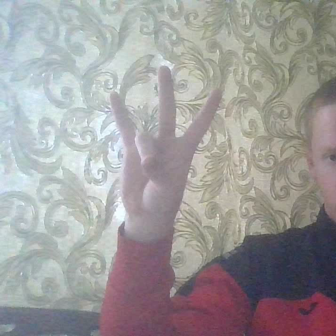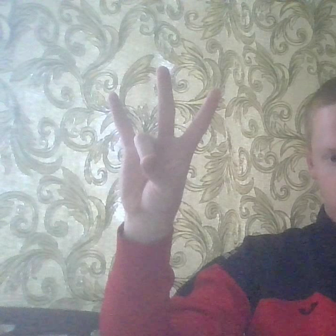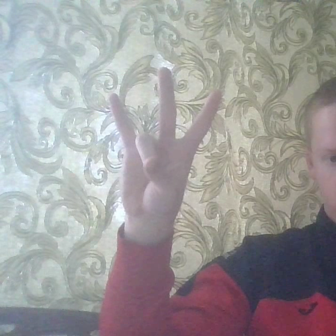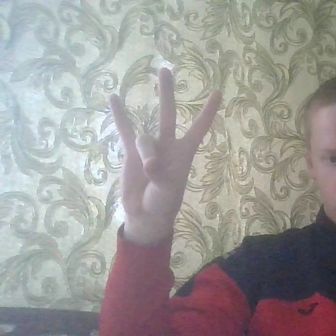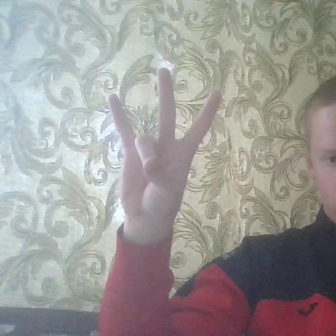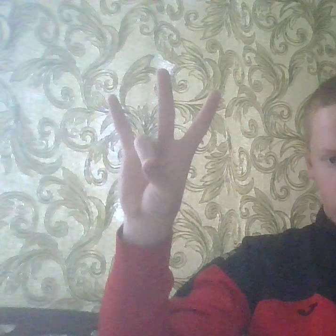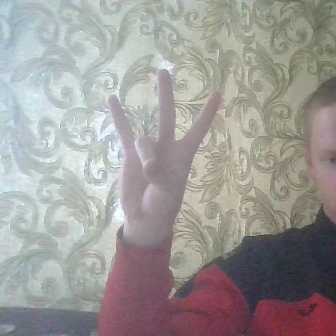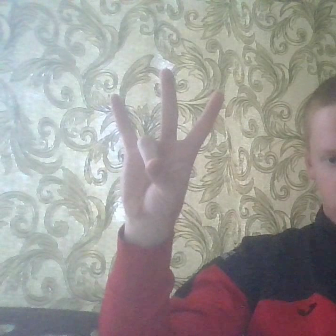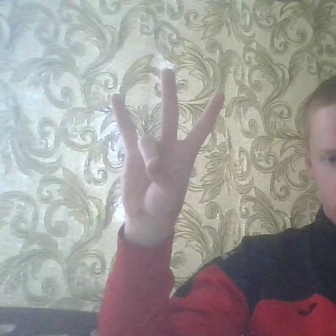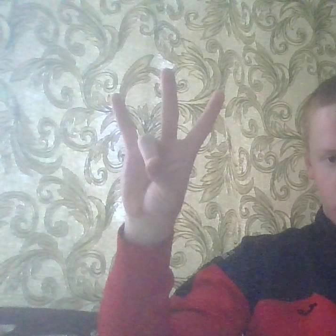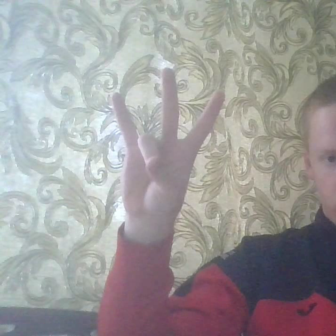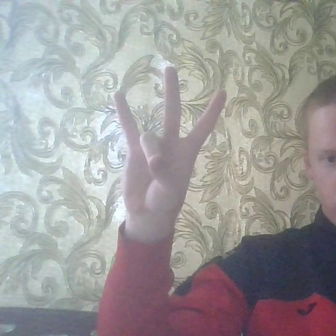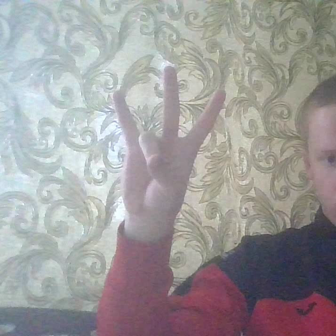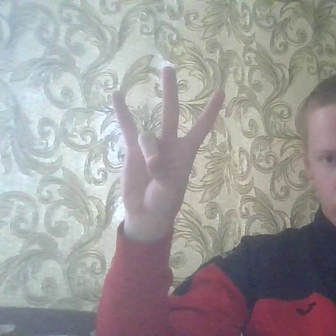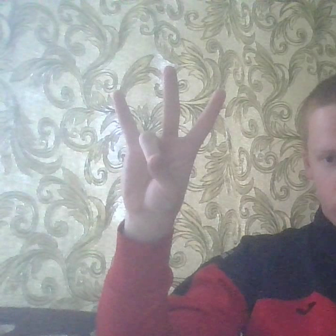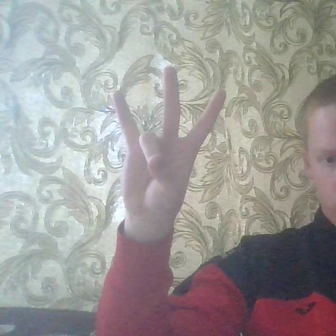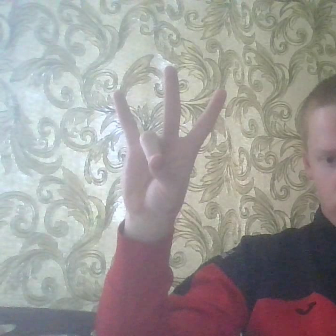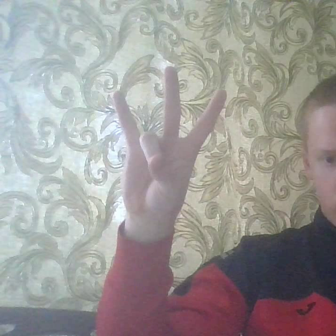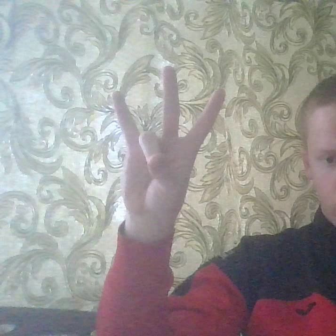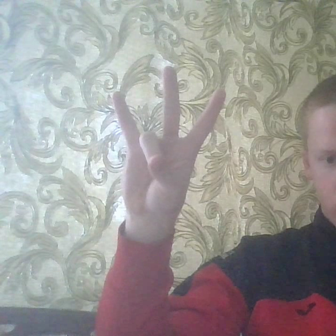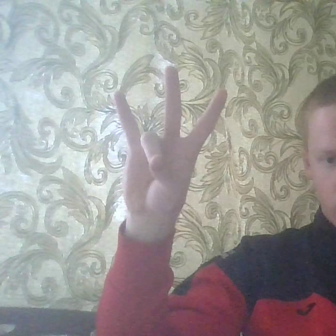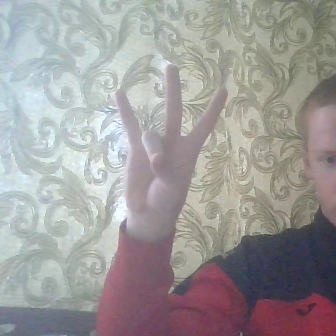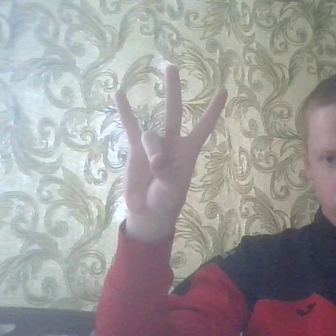Н